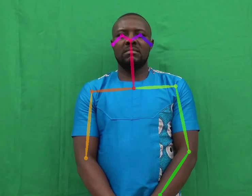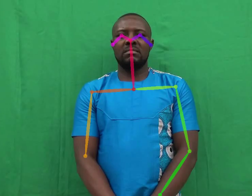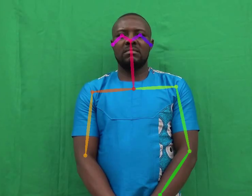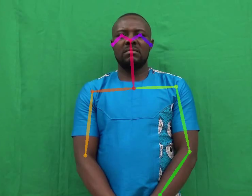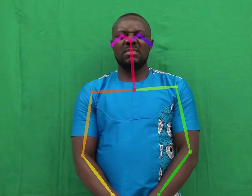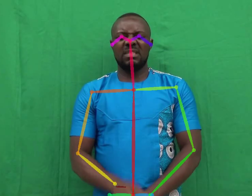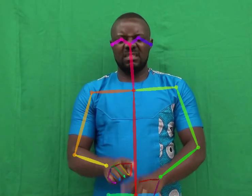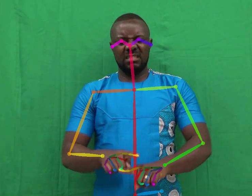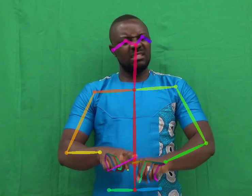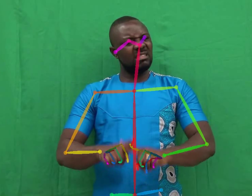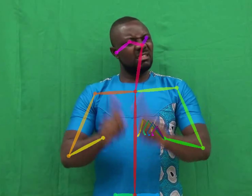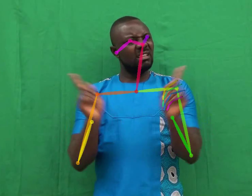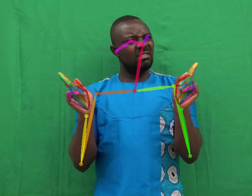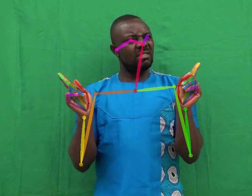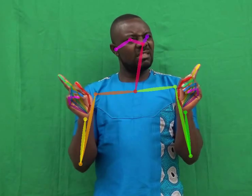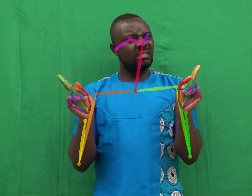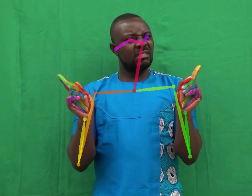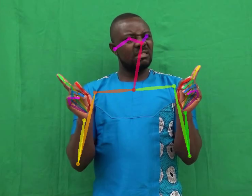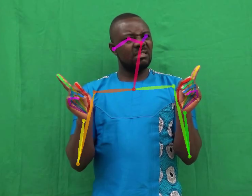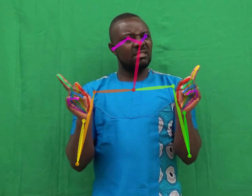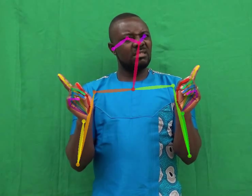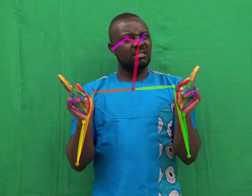different